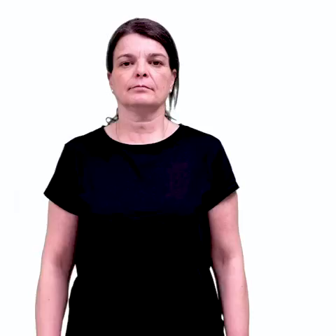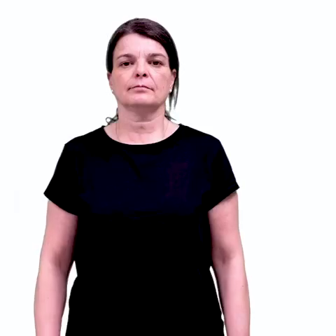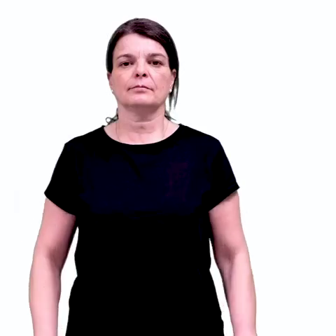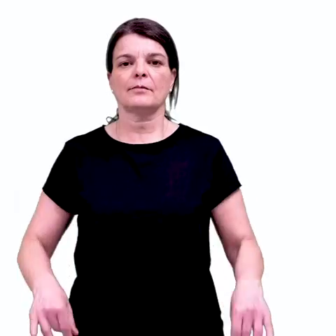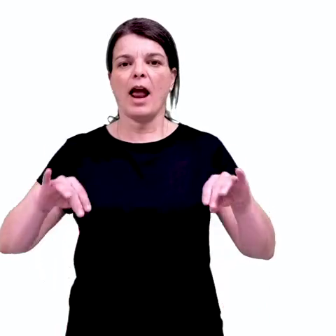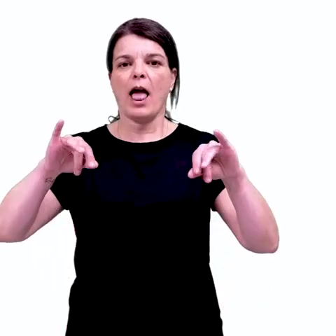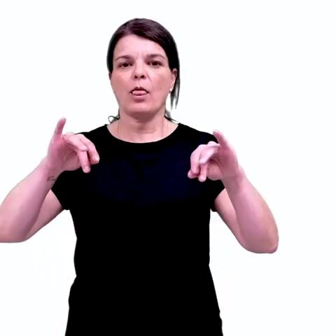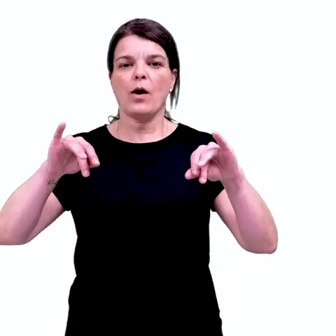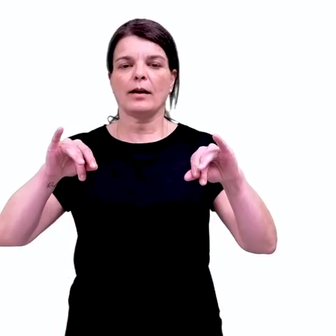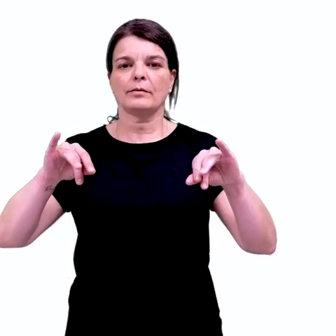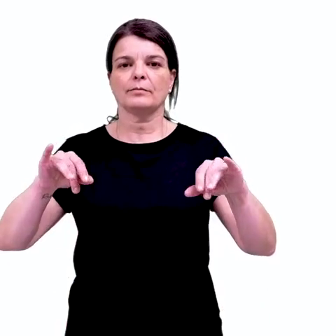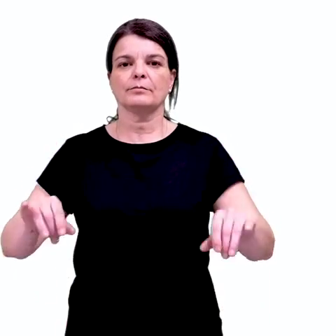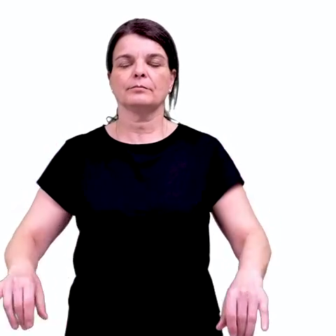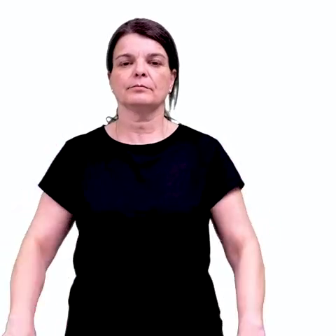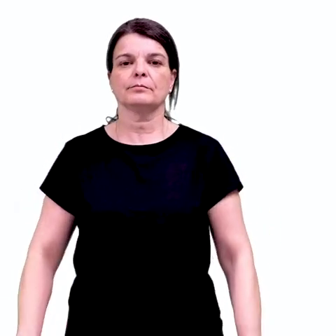azucar